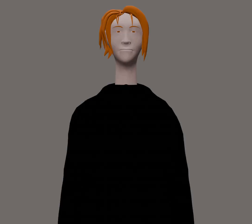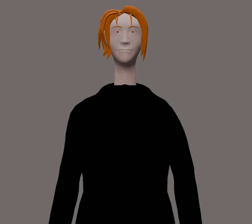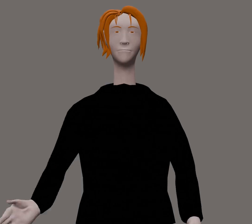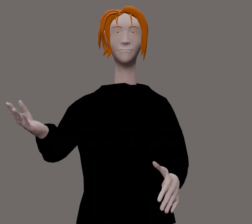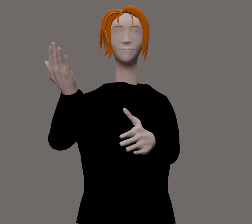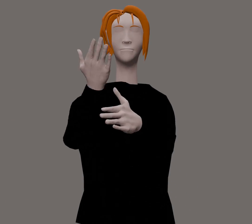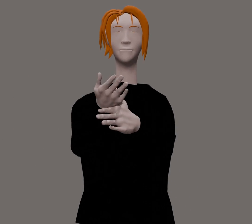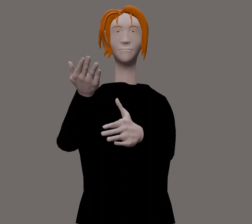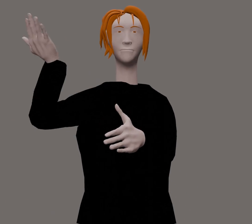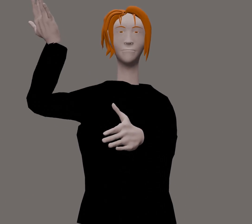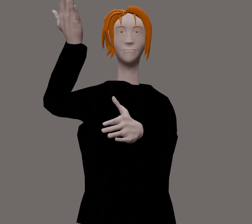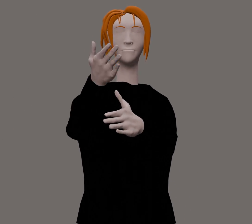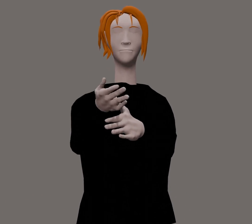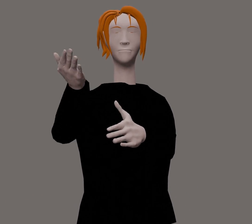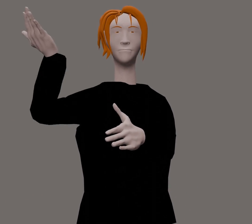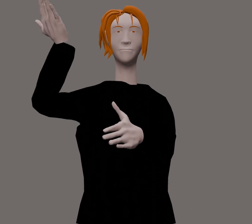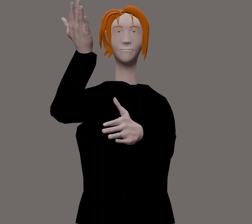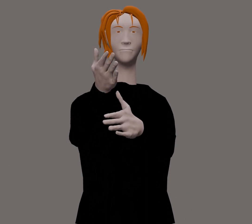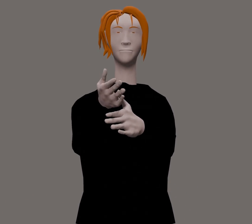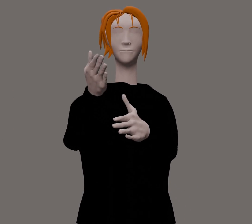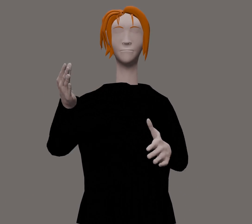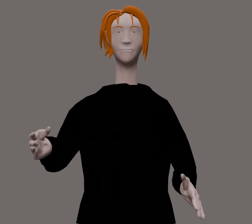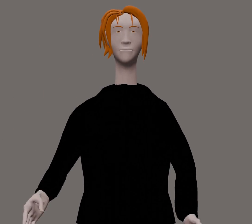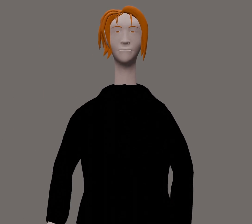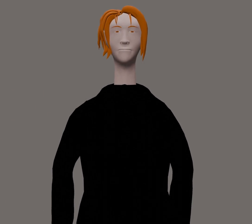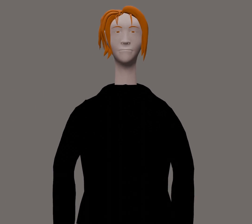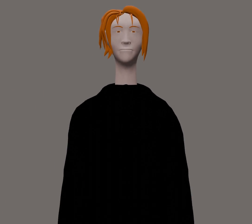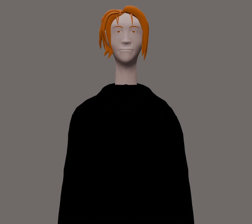Bother Someone